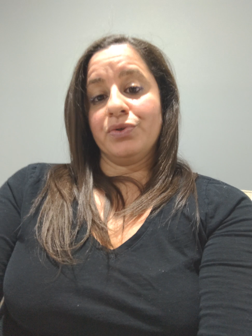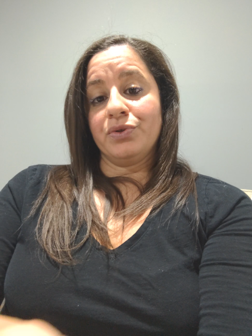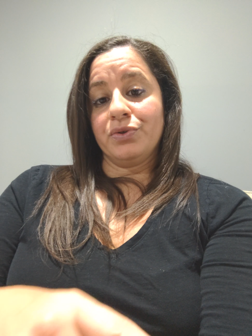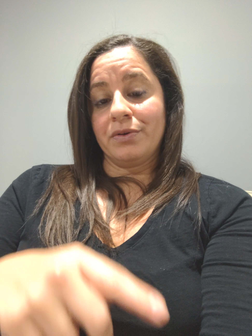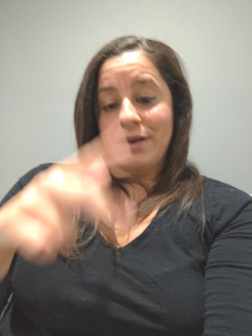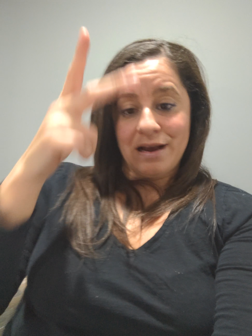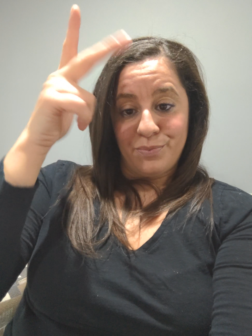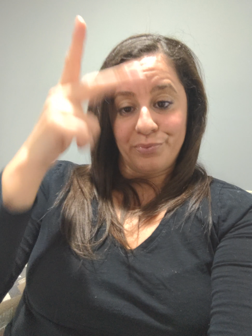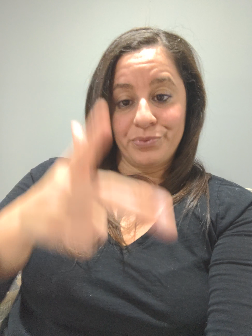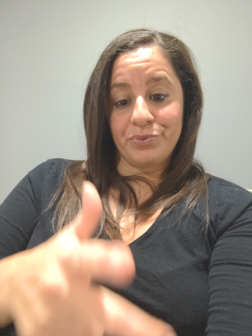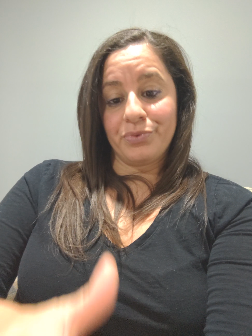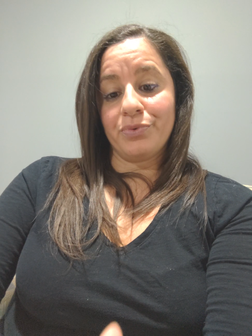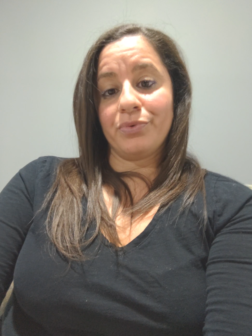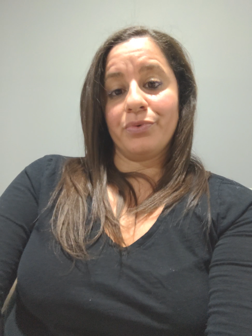helicopter